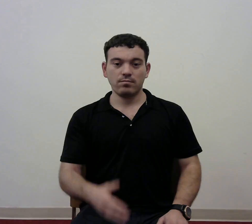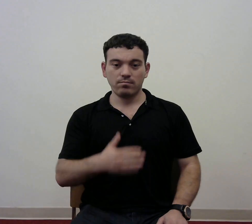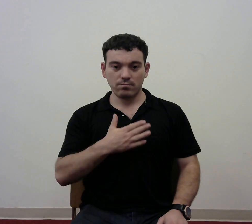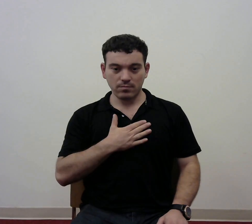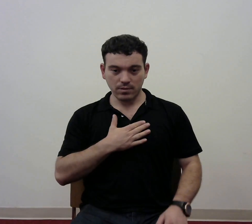mən